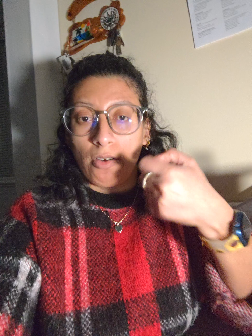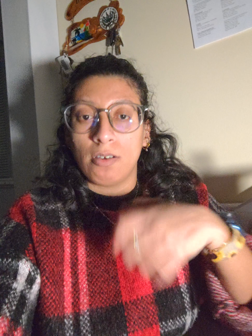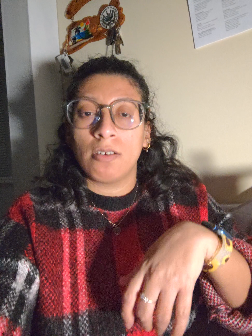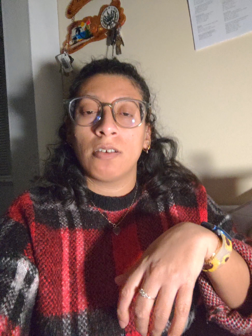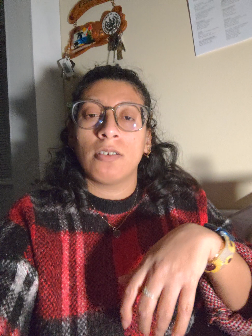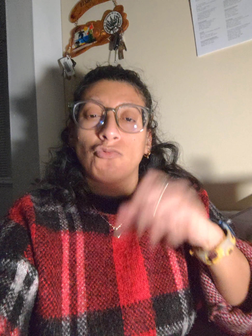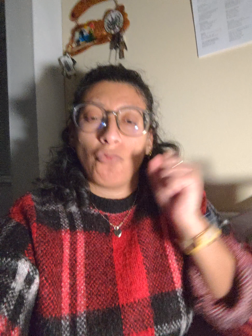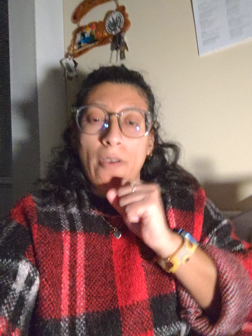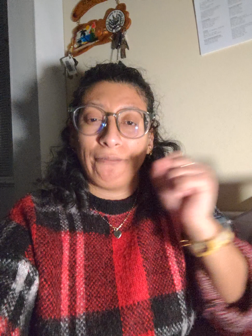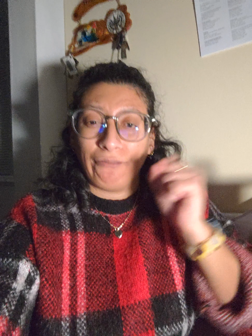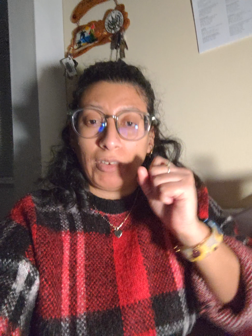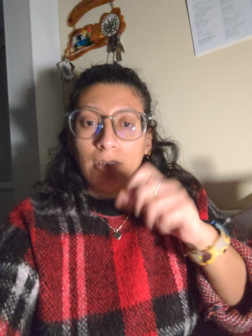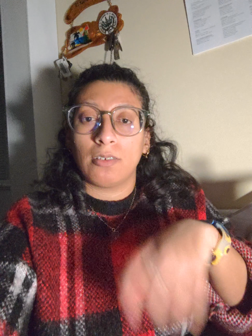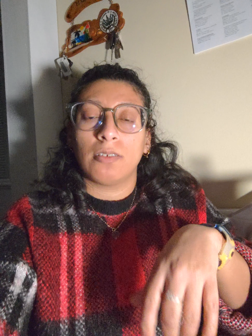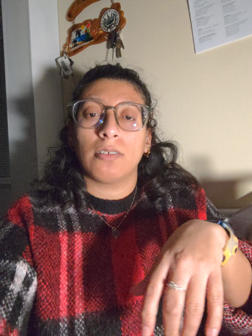refrigerator